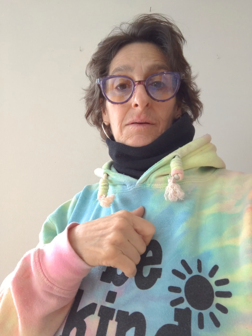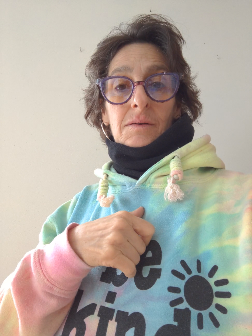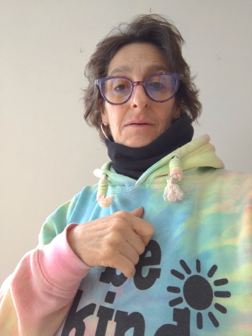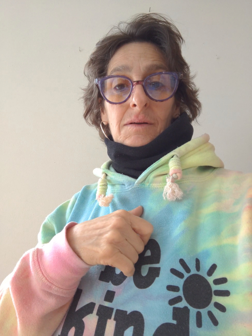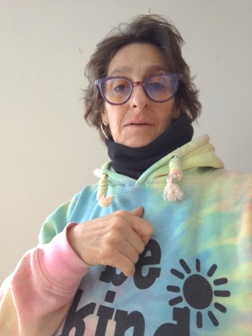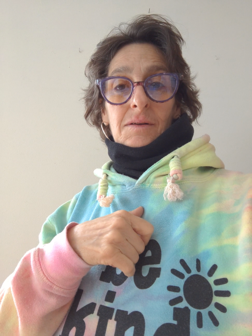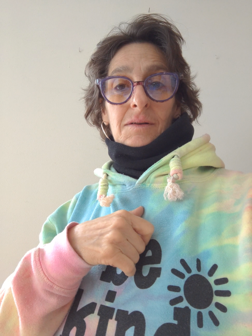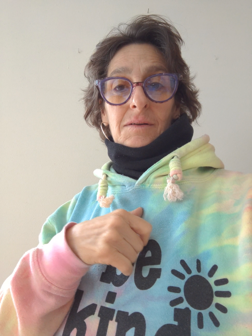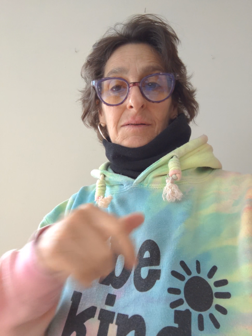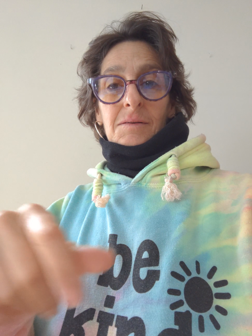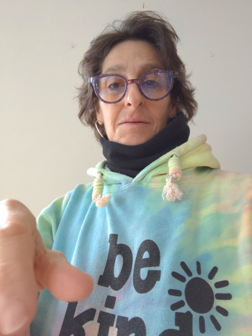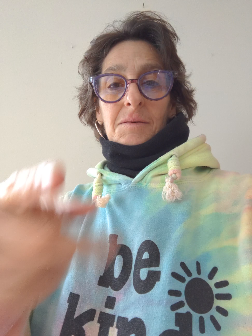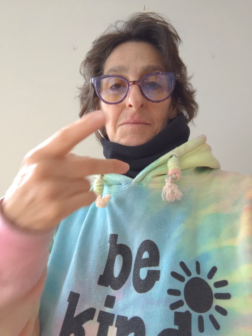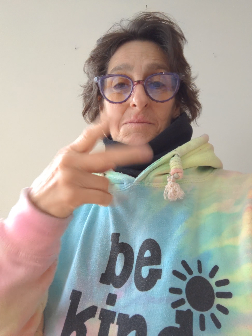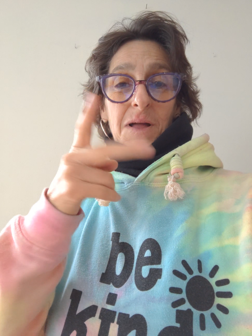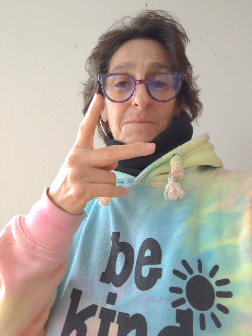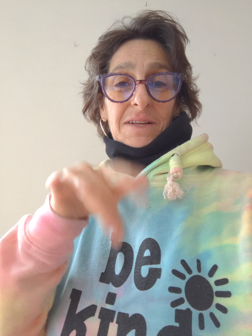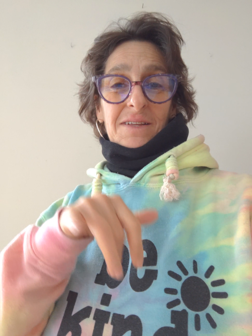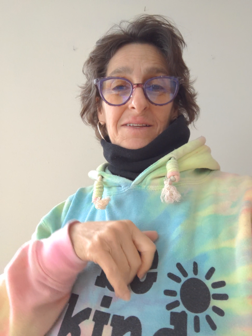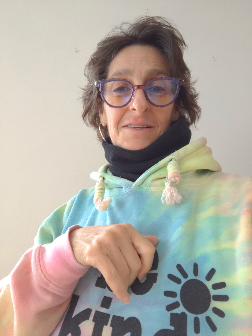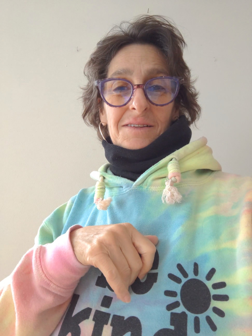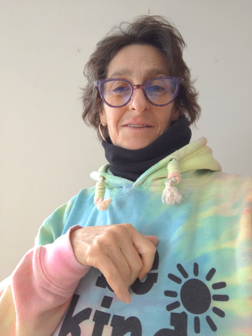puppy